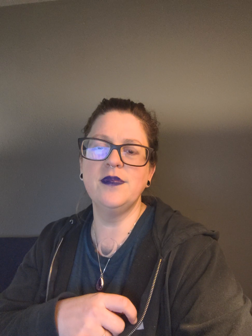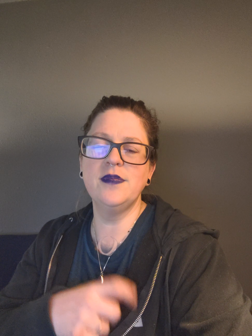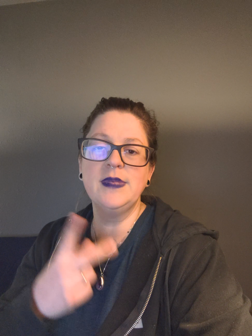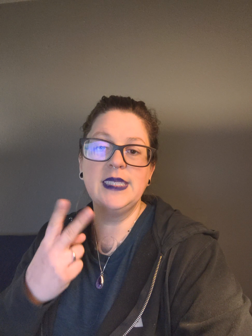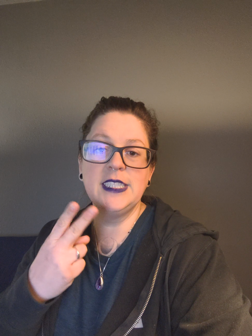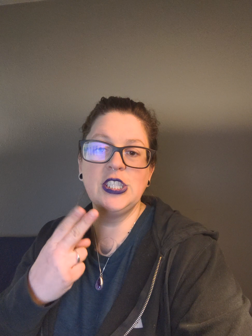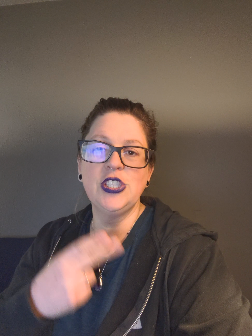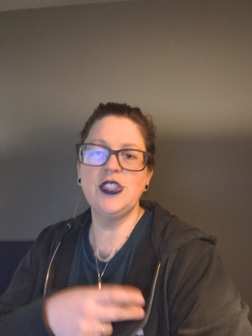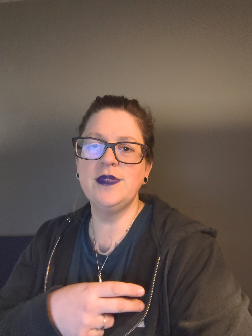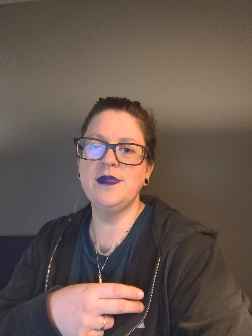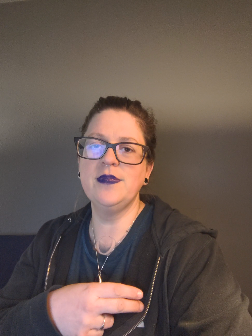scissors